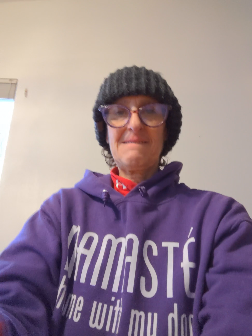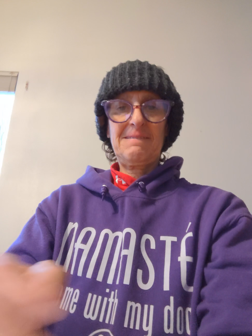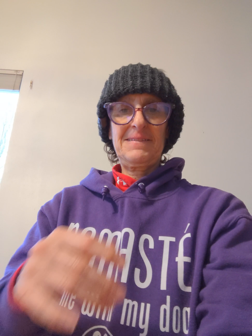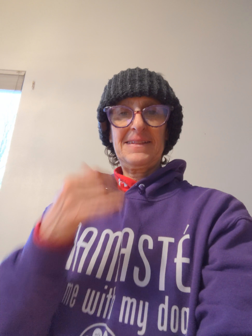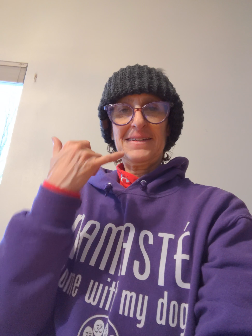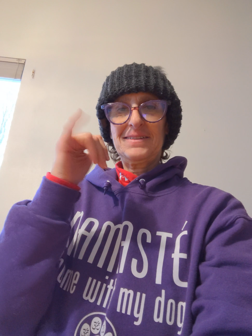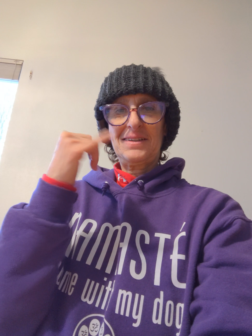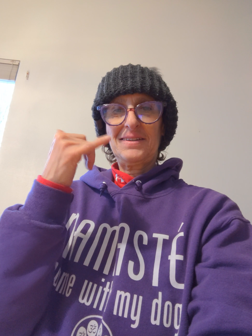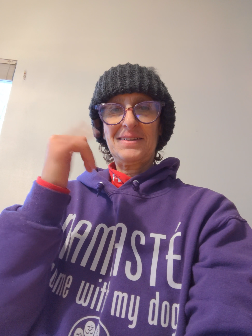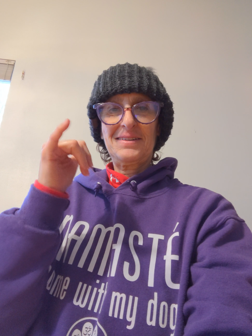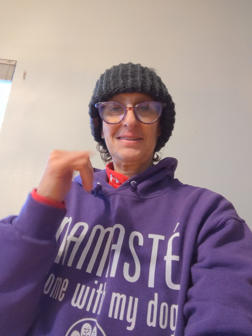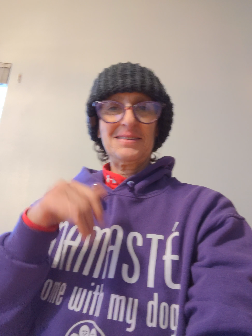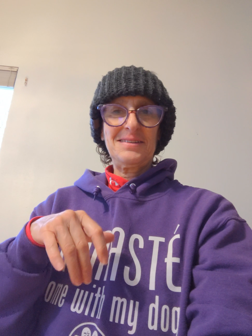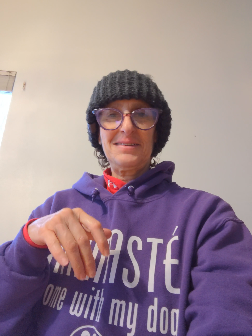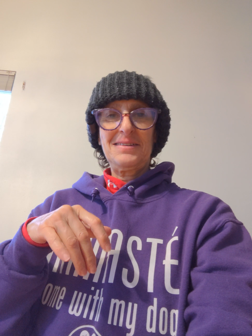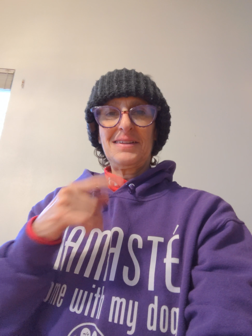yellow